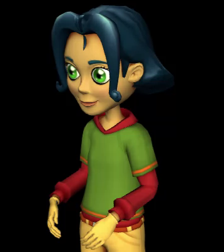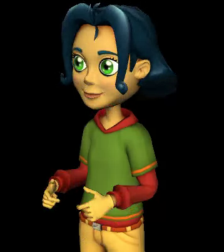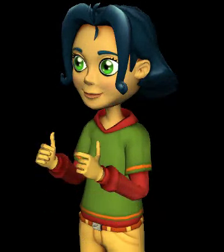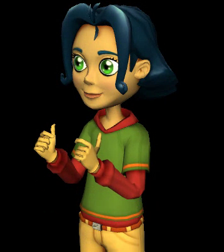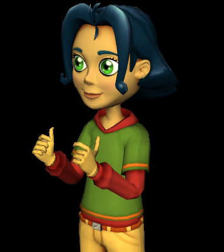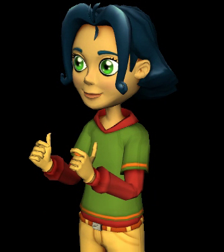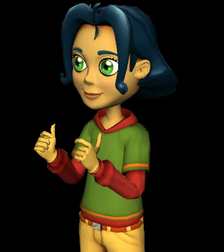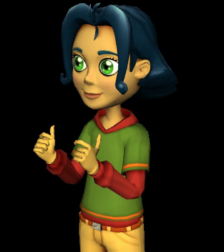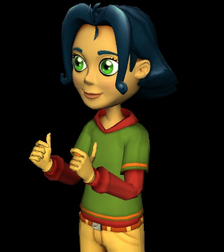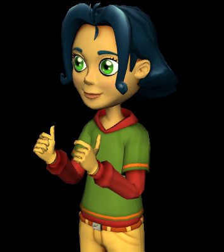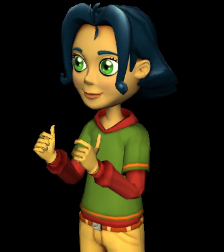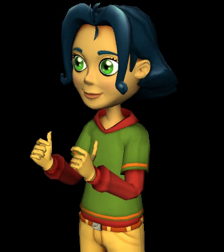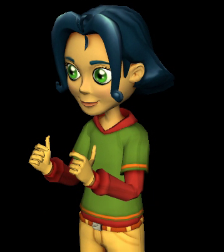فرصة